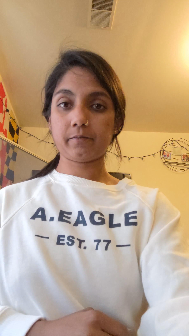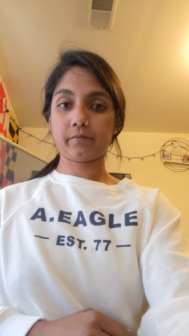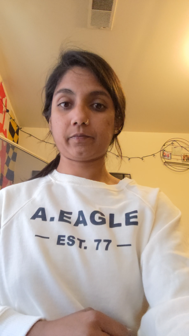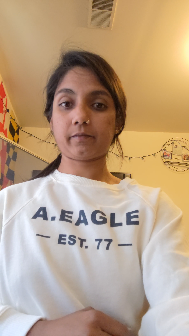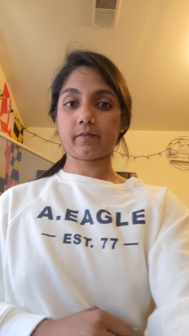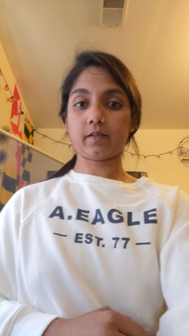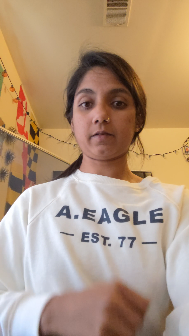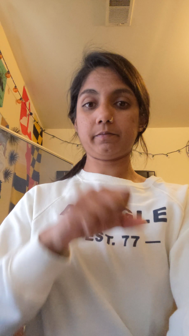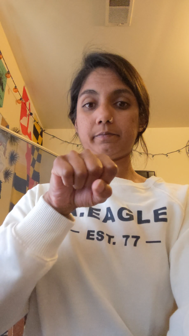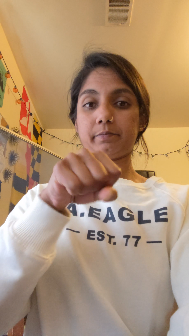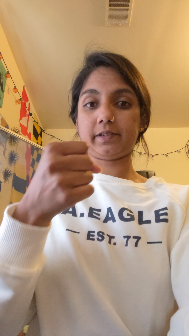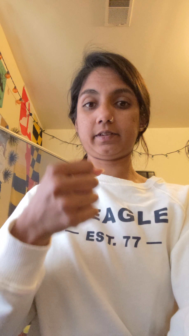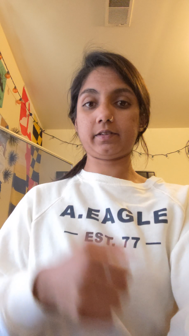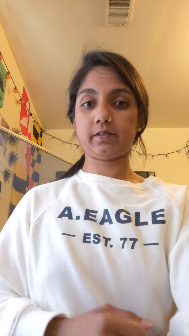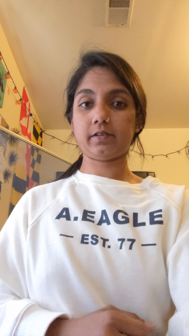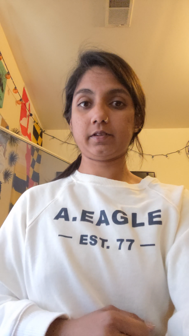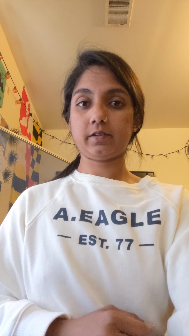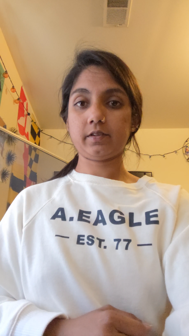break